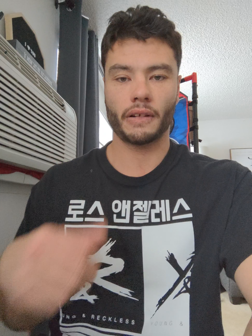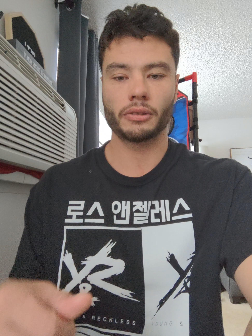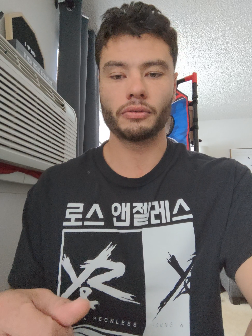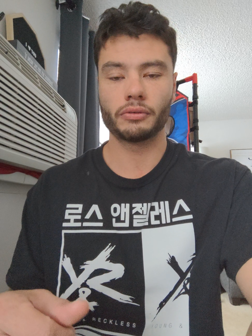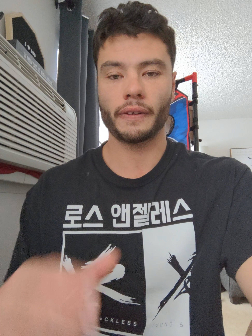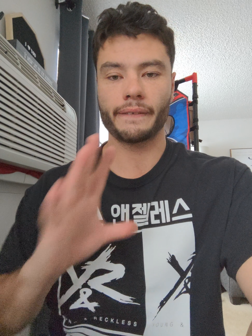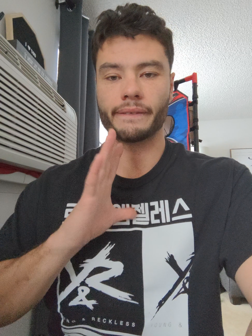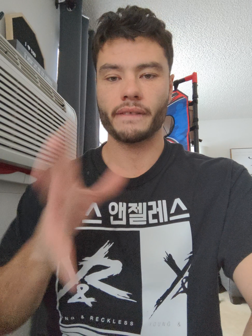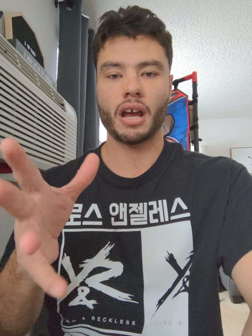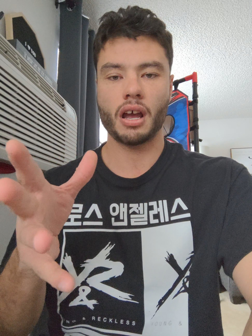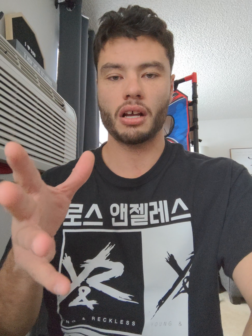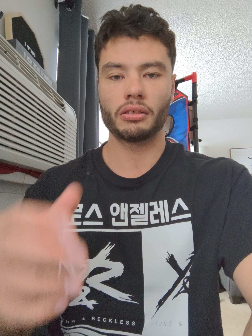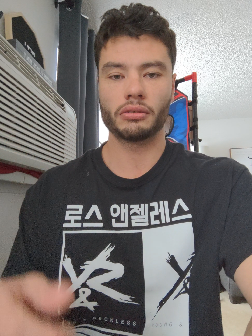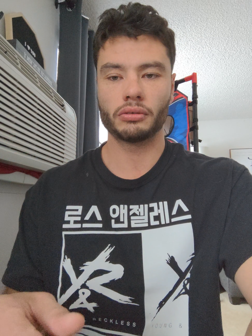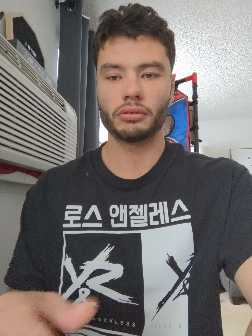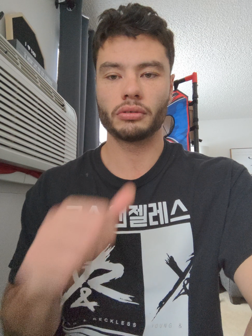fine